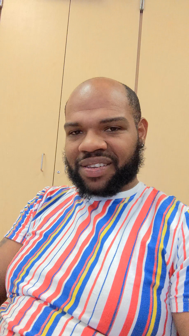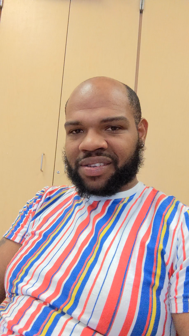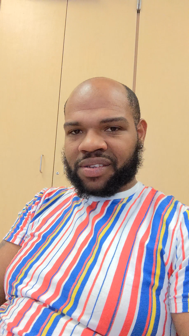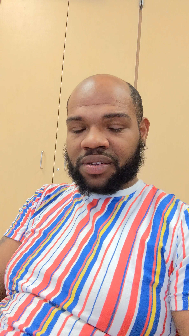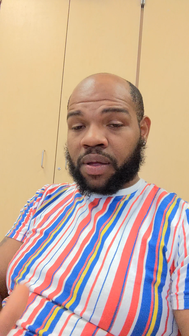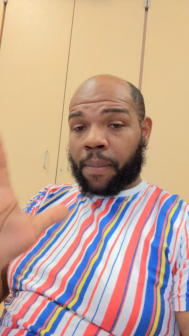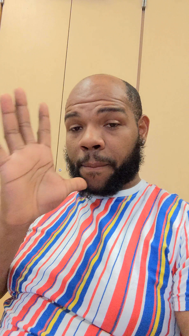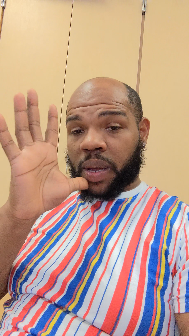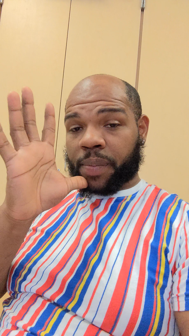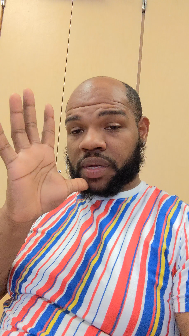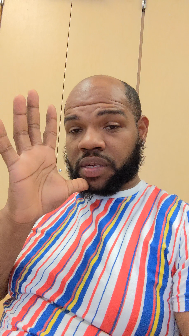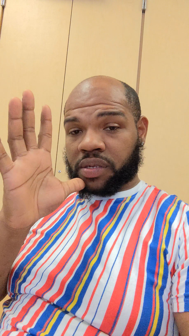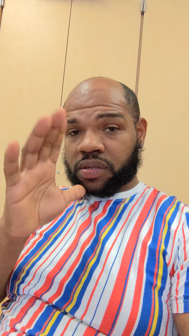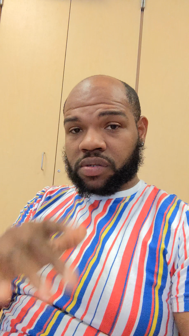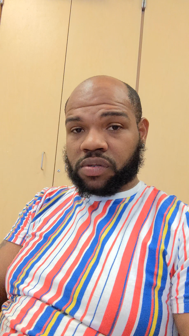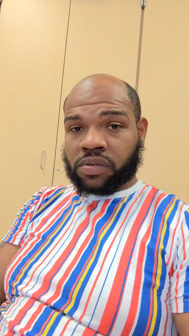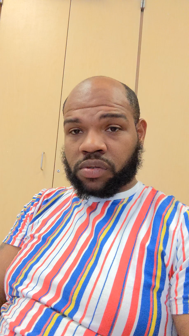mommy